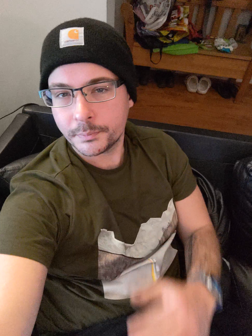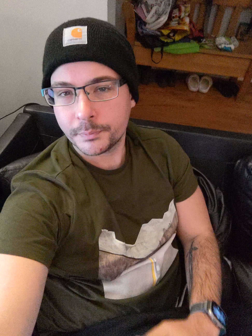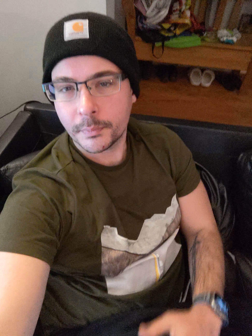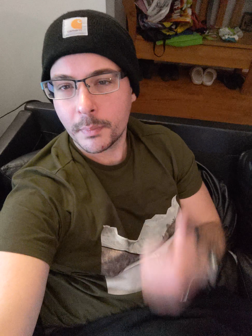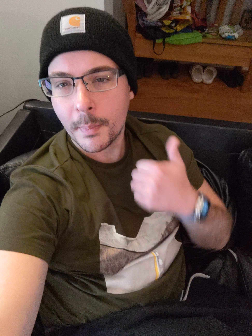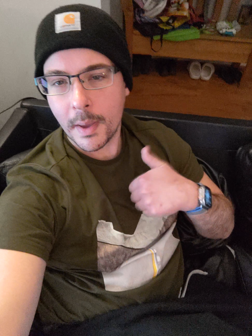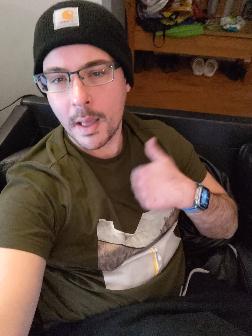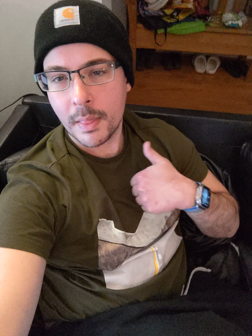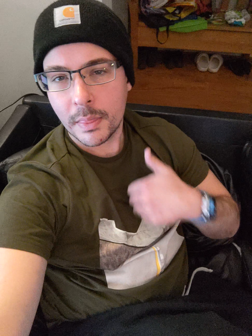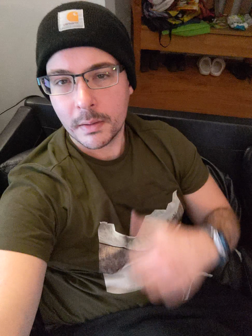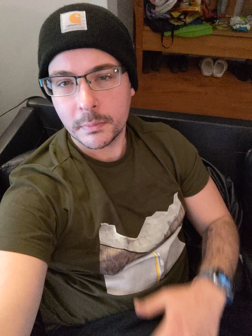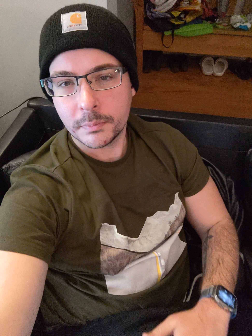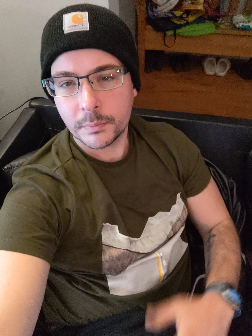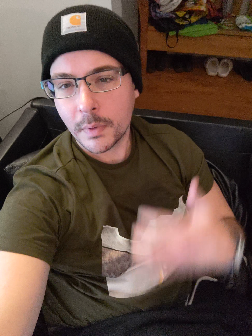bath